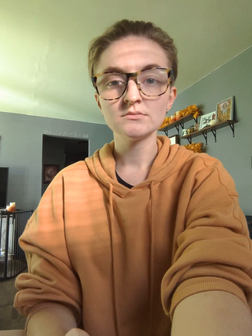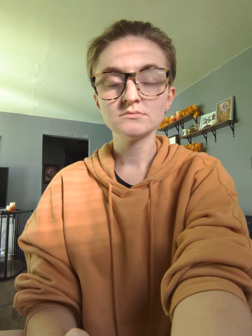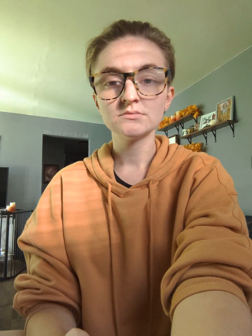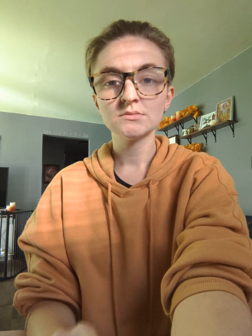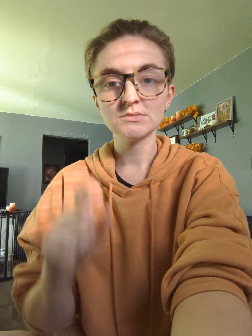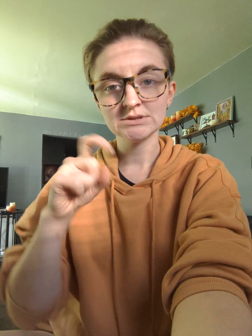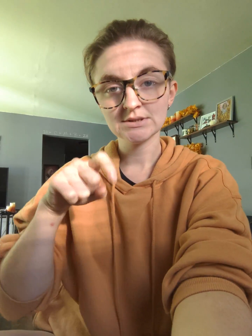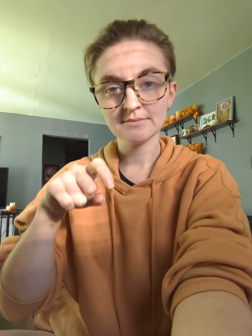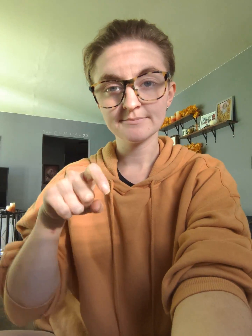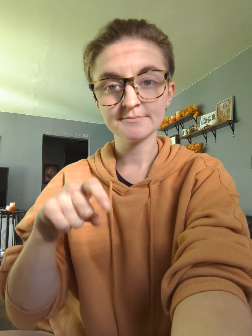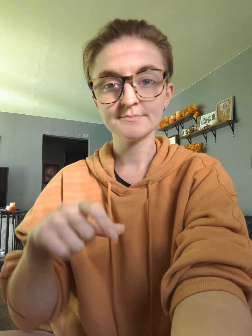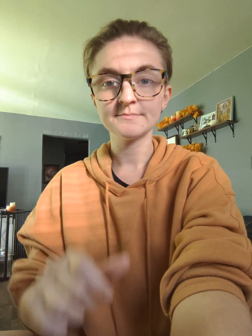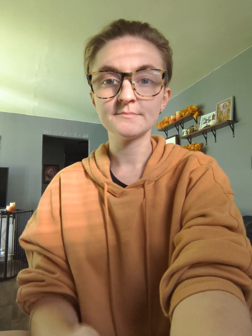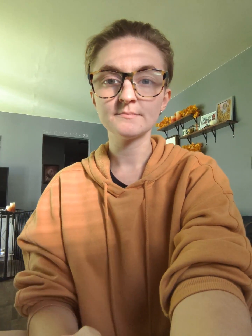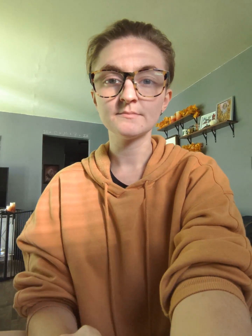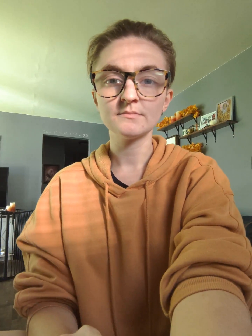need